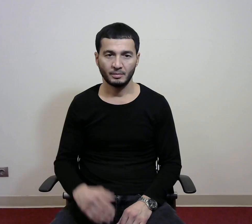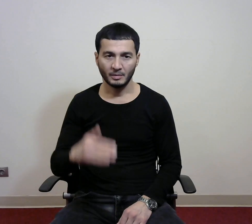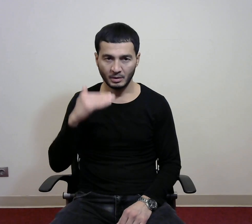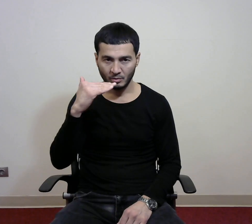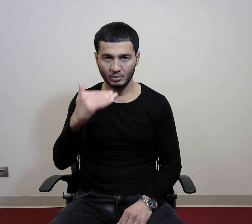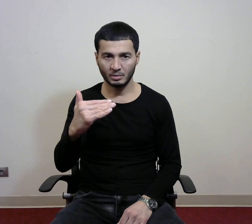siz